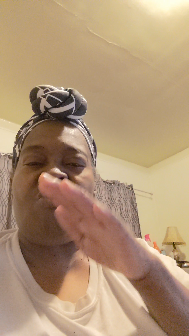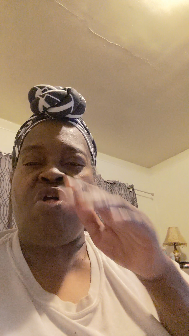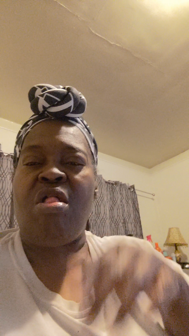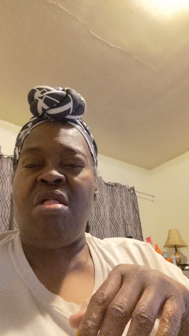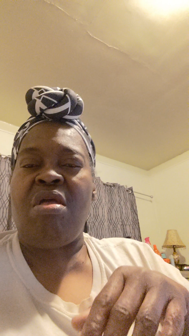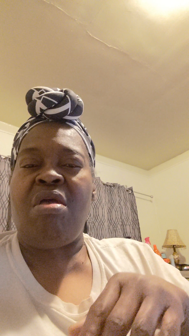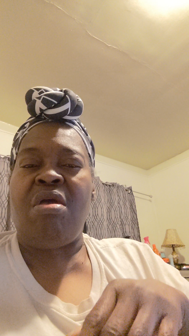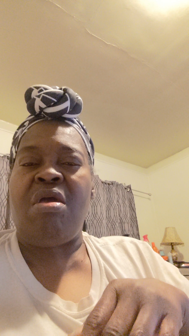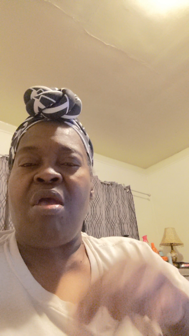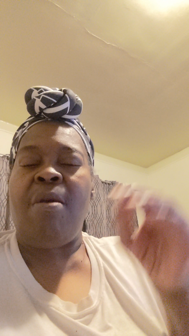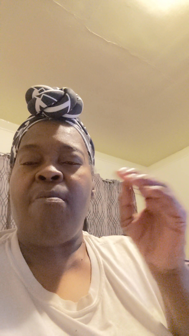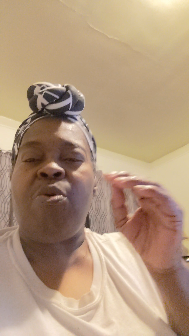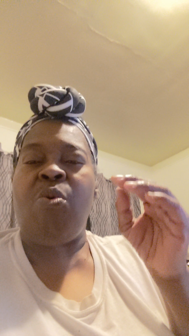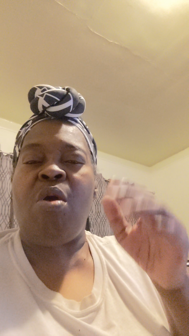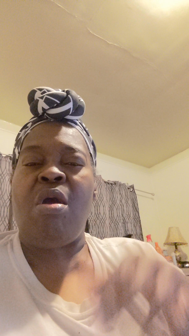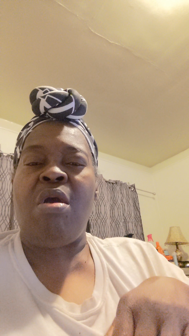more